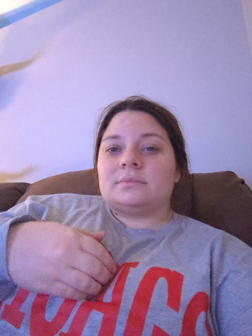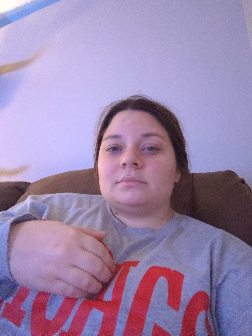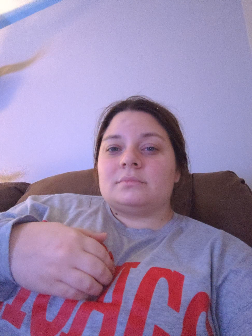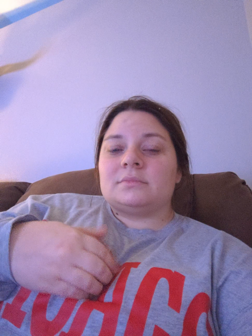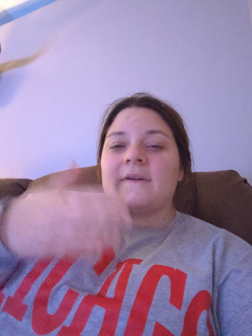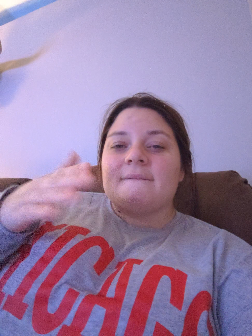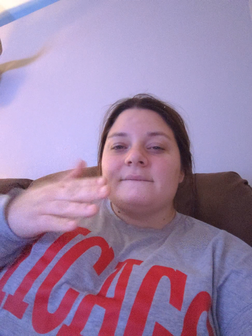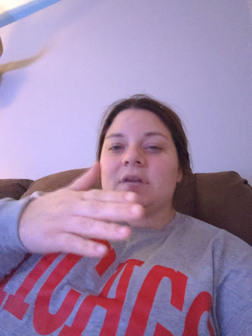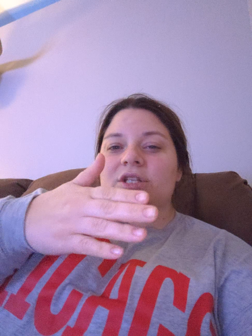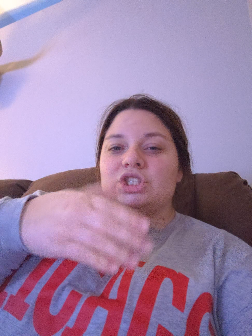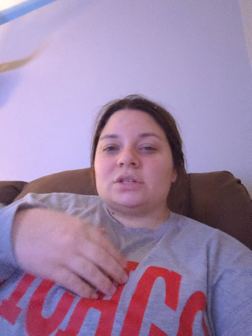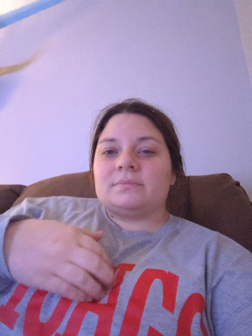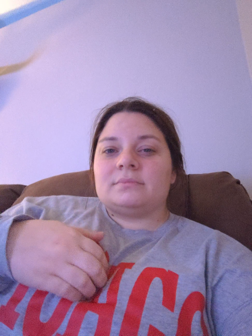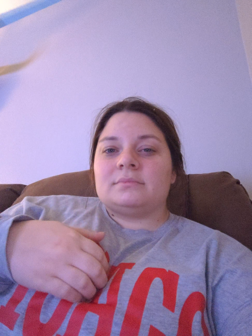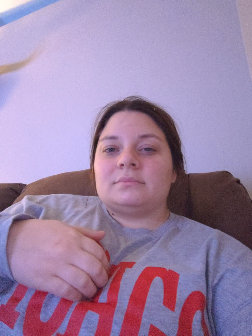fish